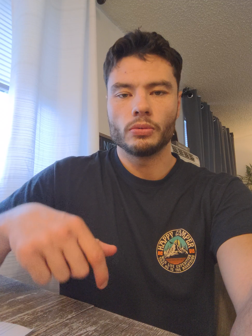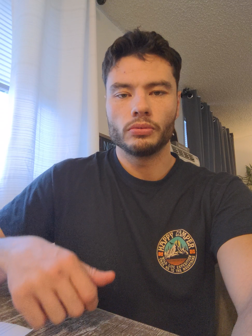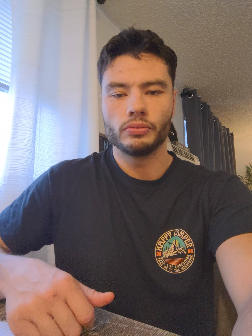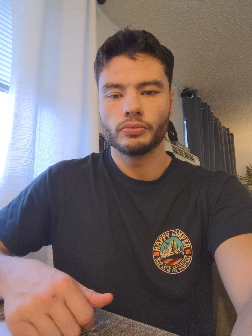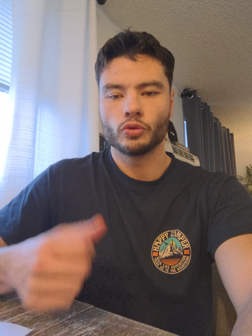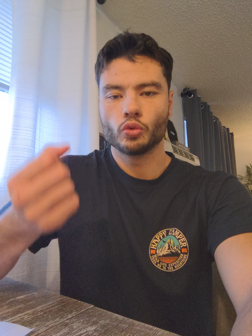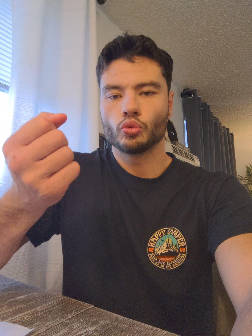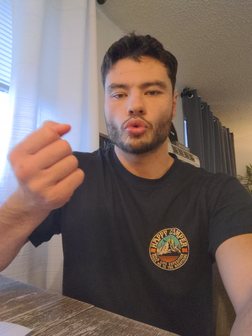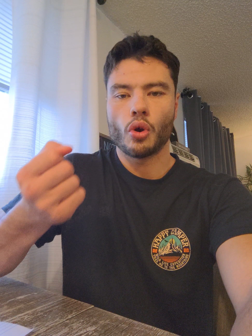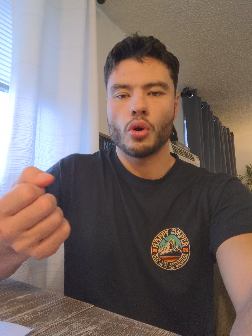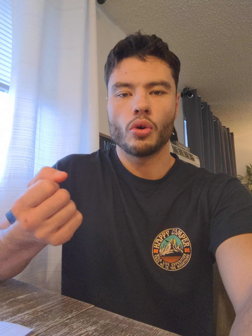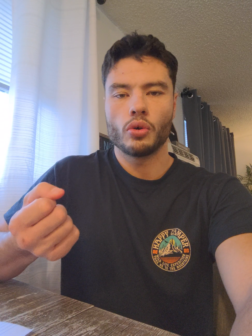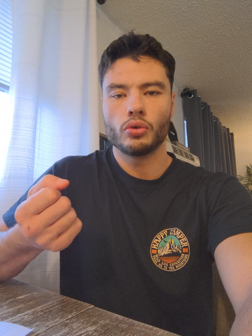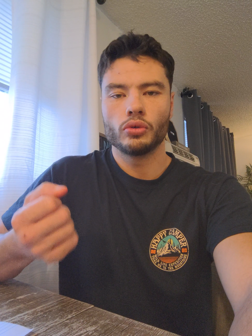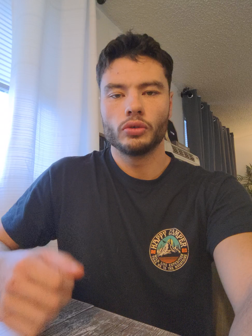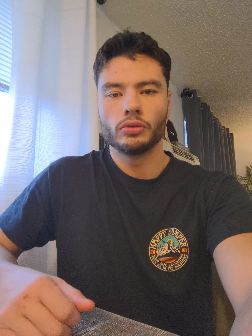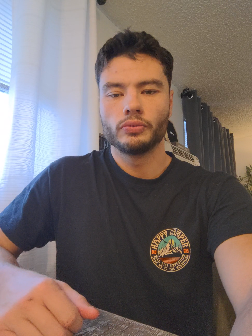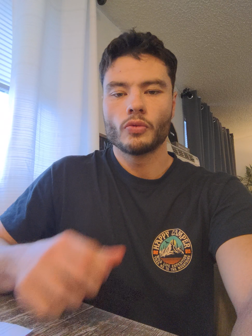drawer